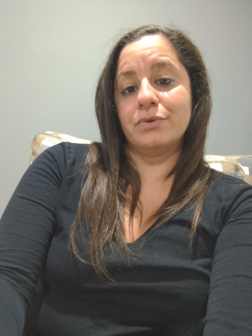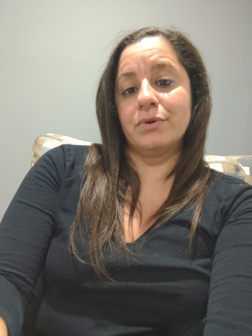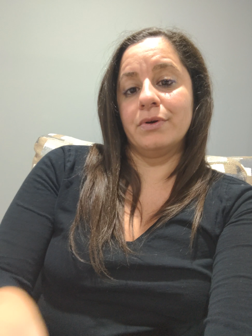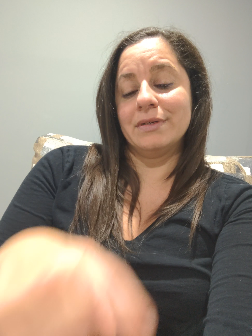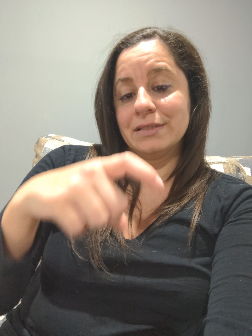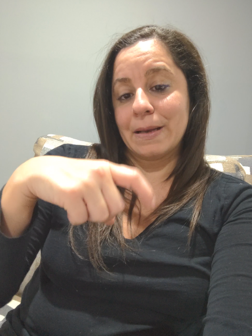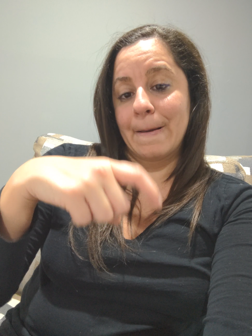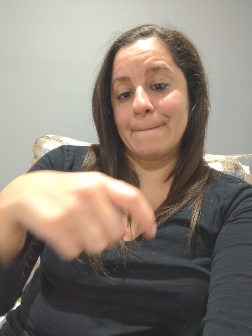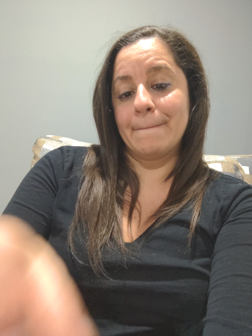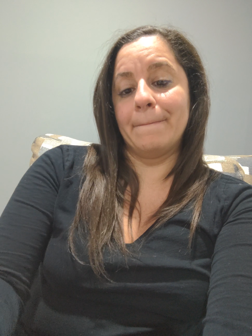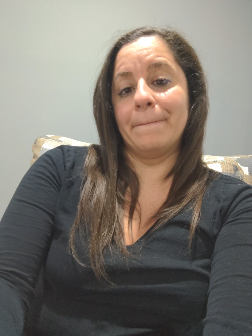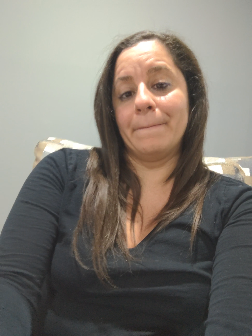time